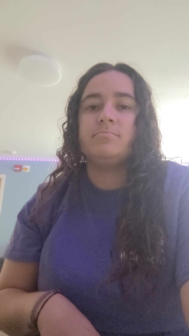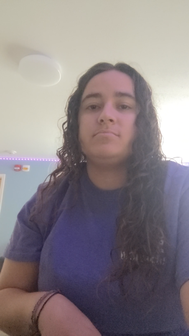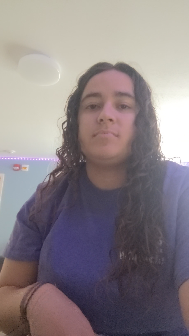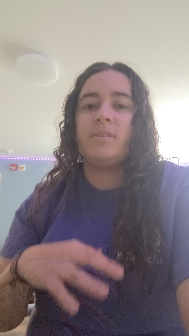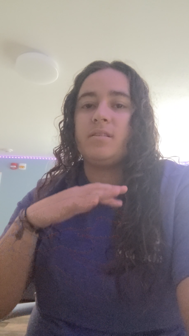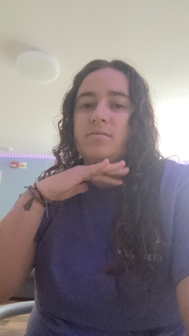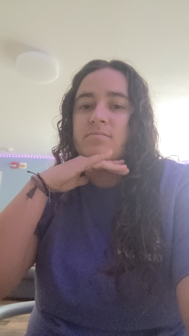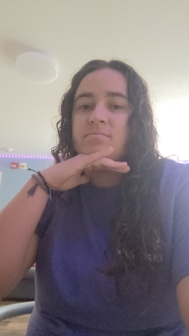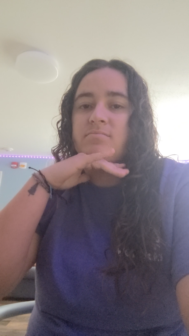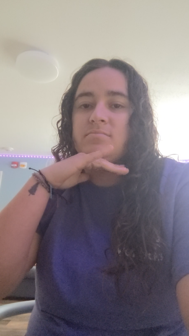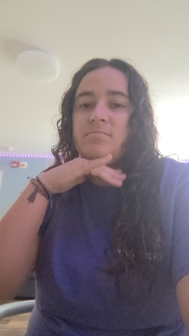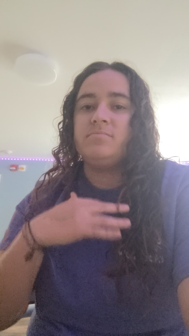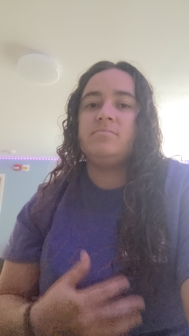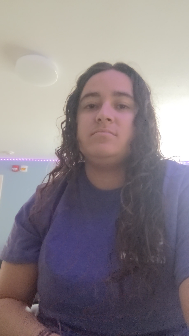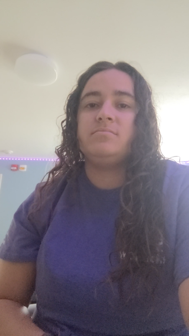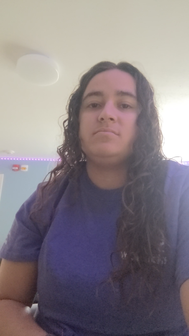naughty